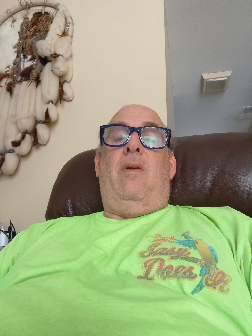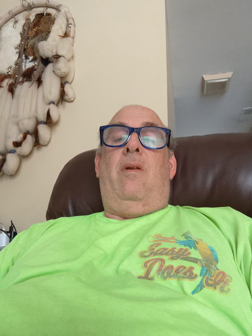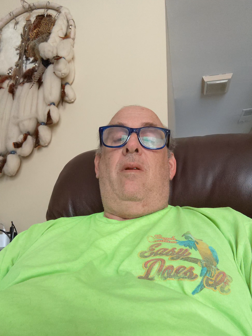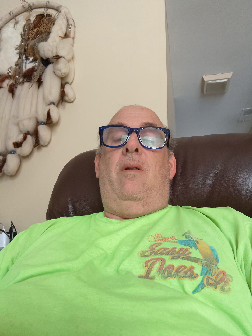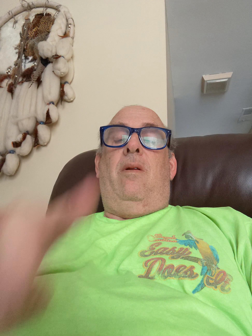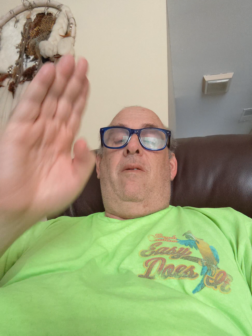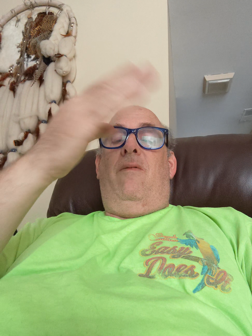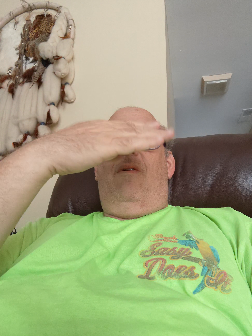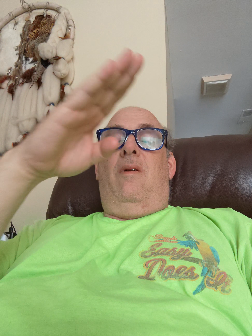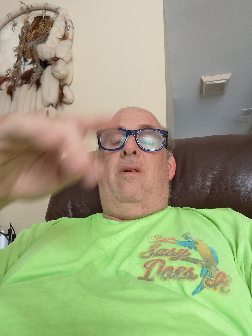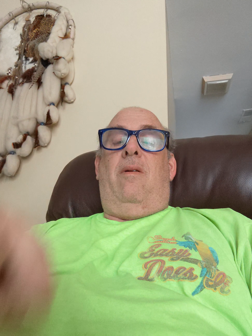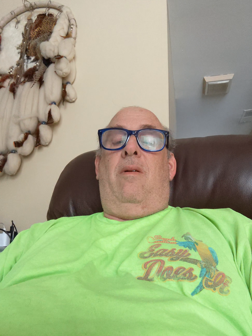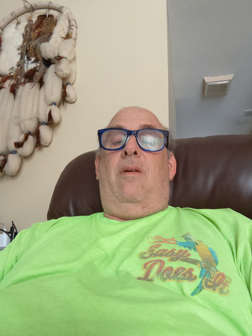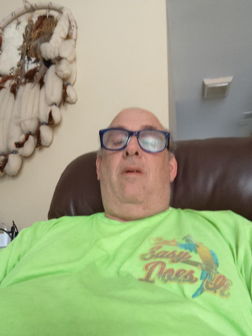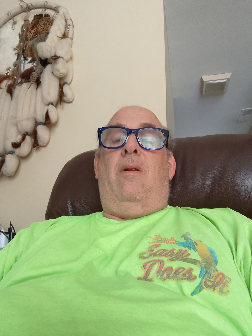flag